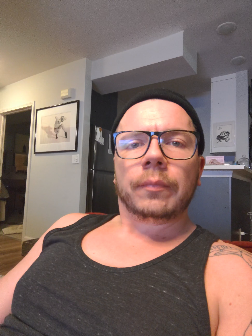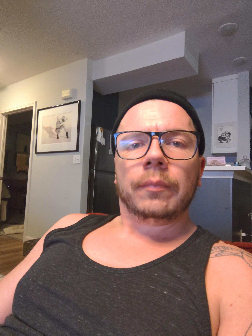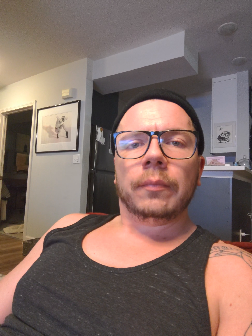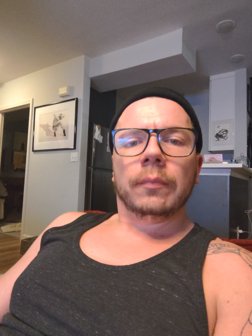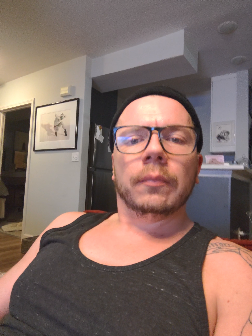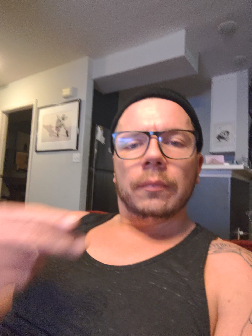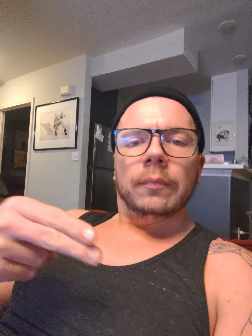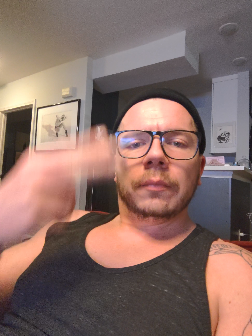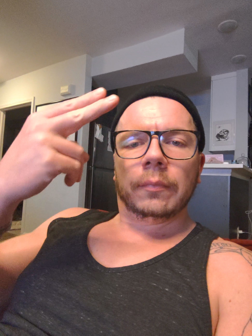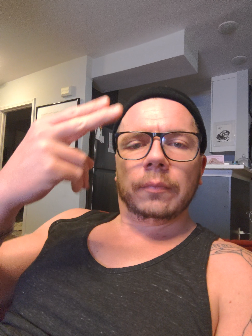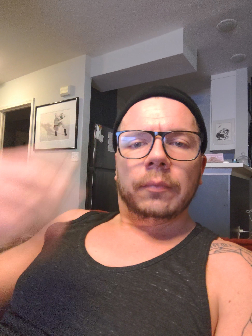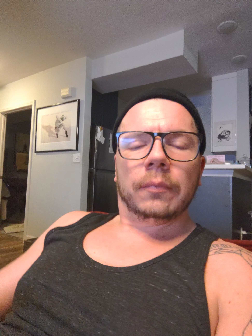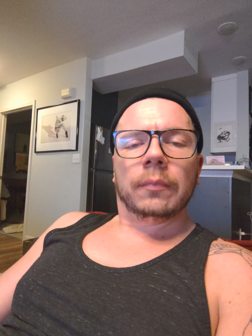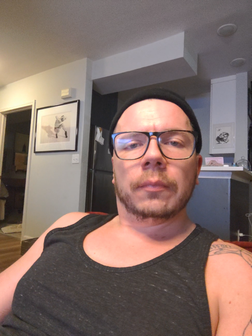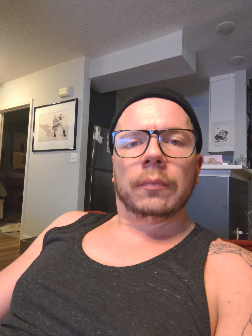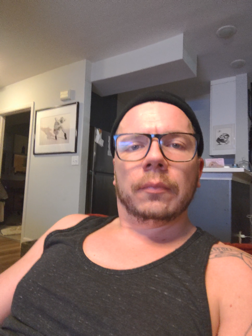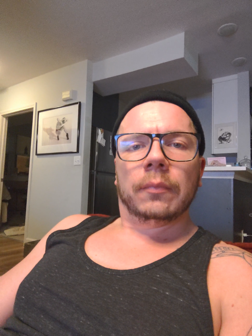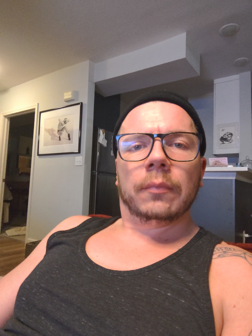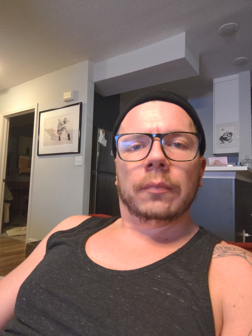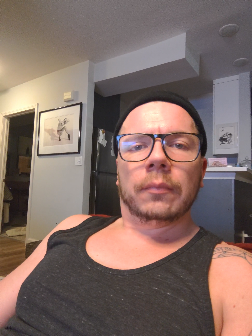high